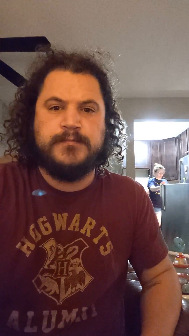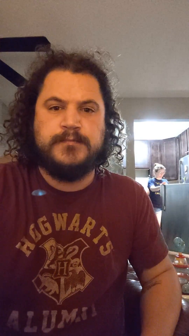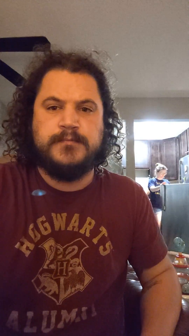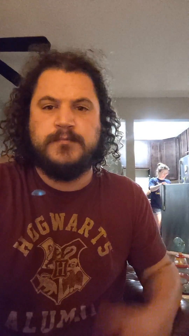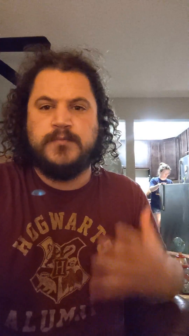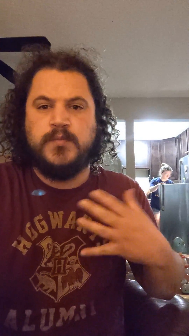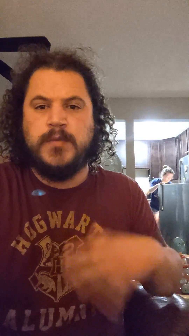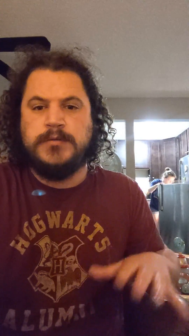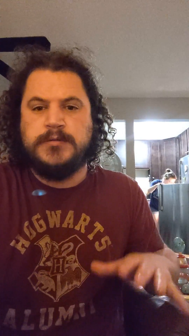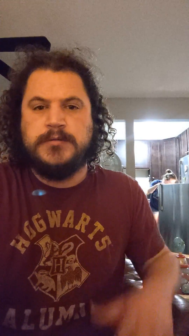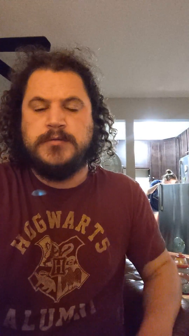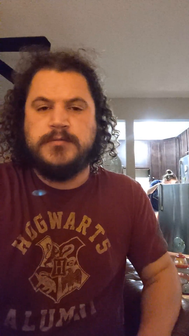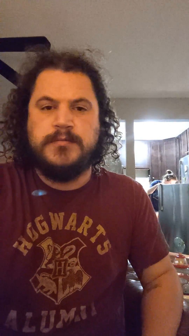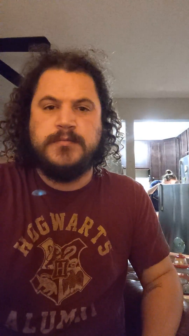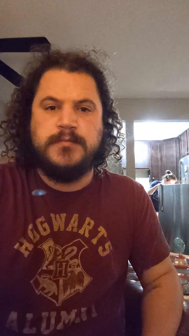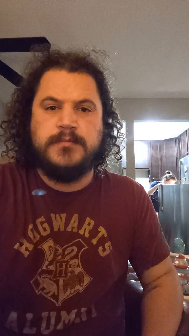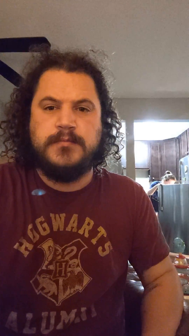dress